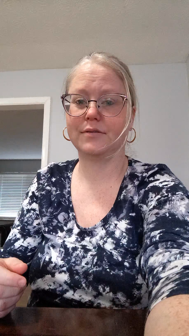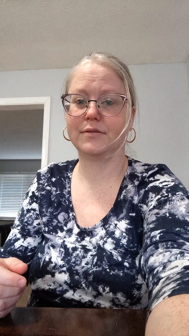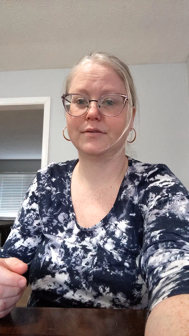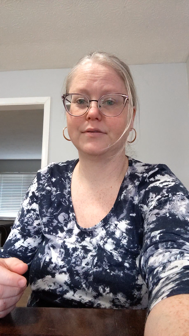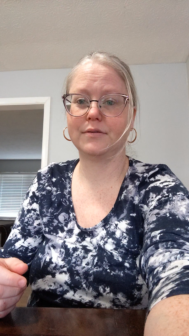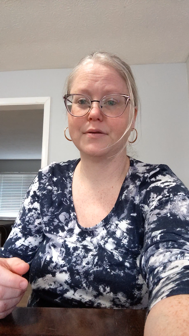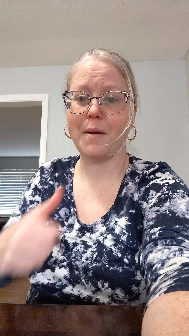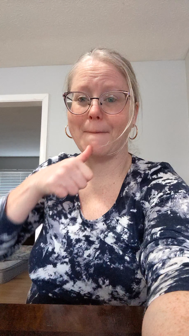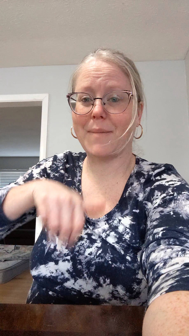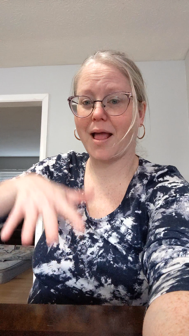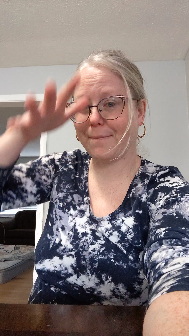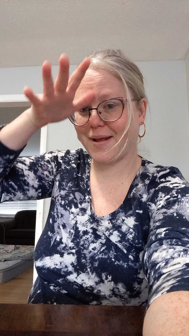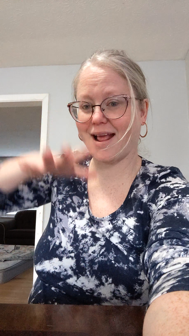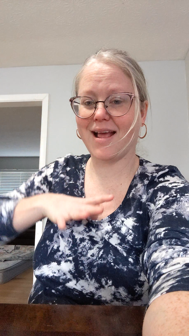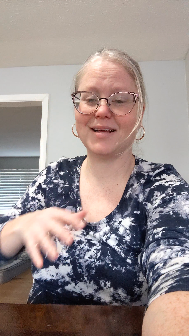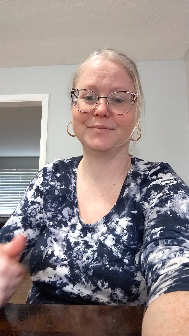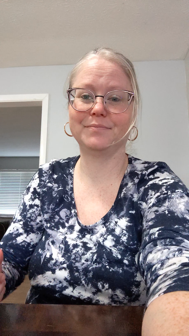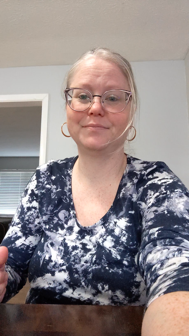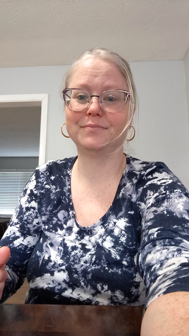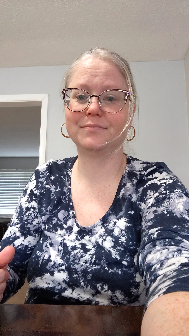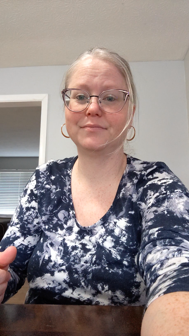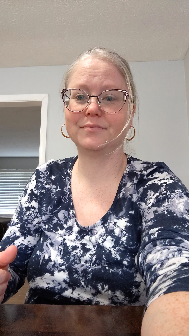mailman